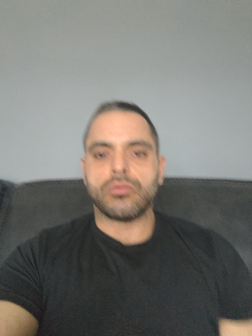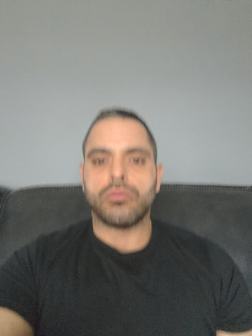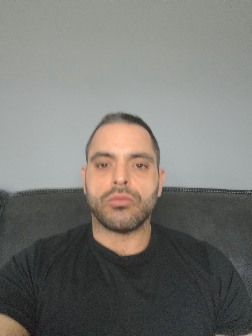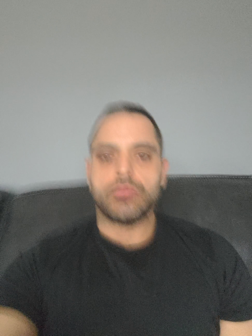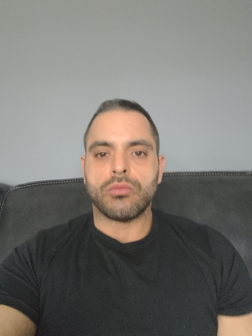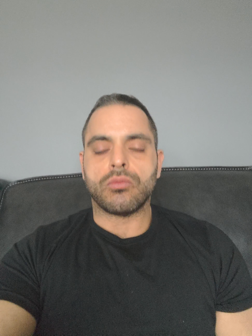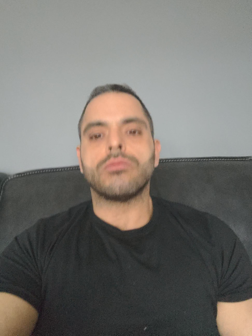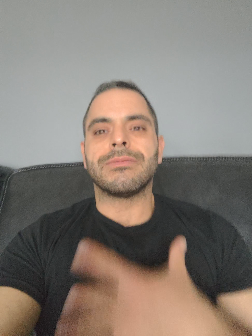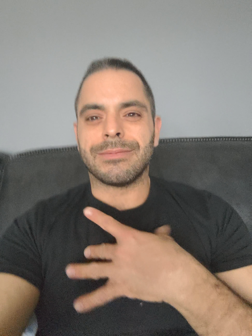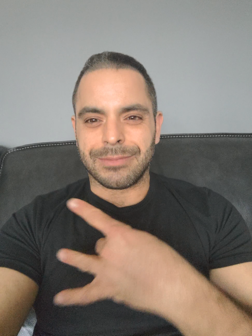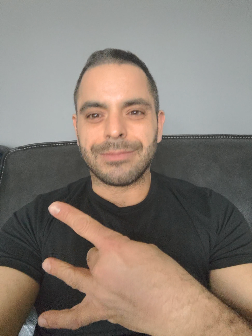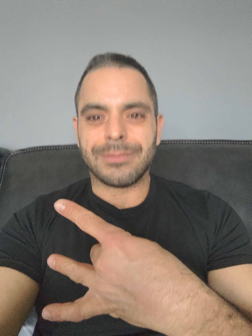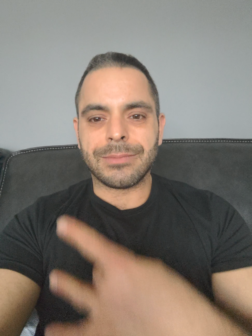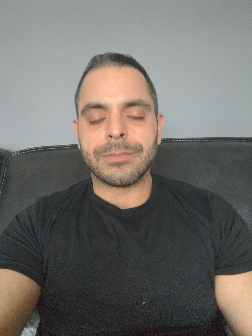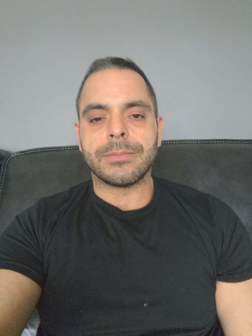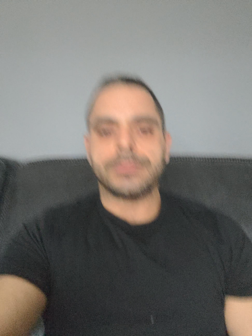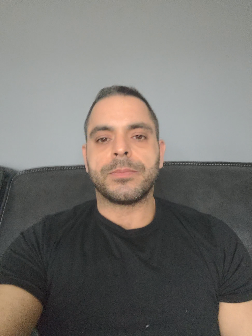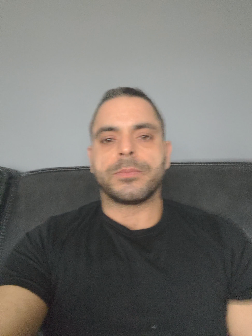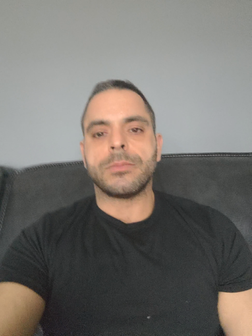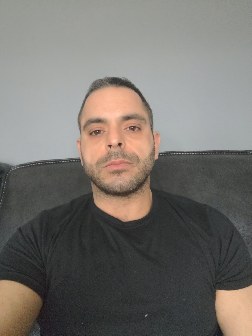like